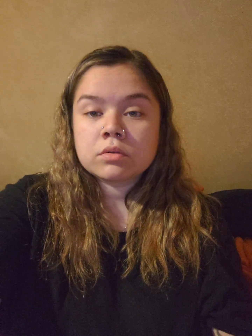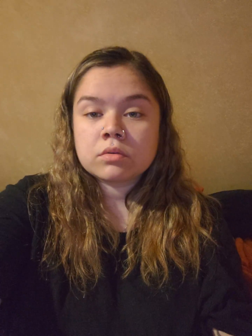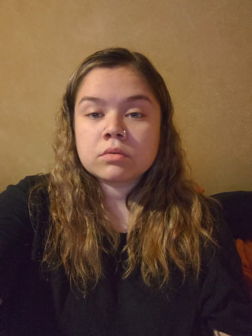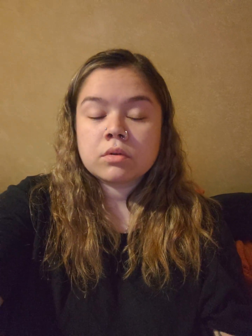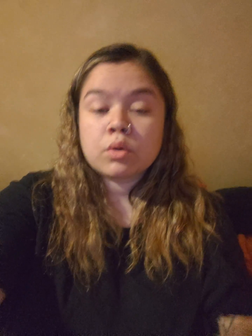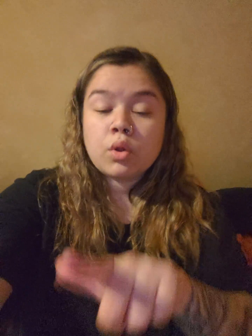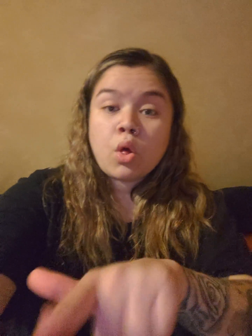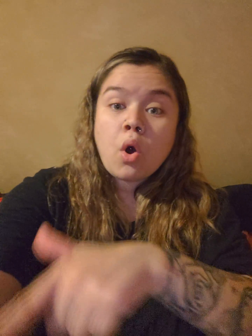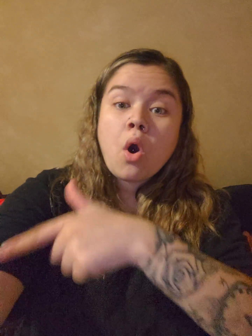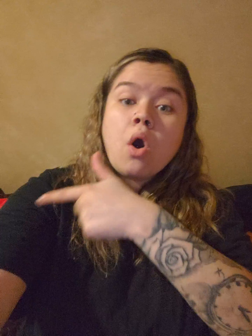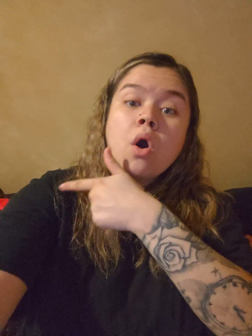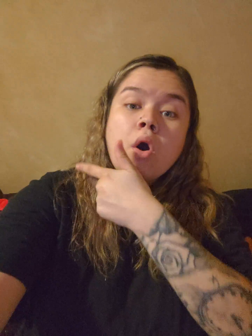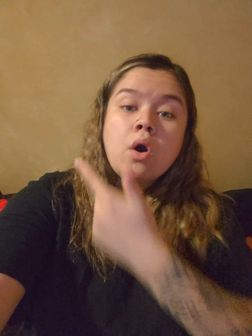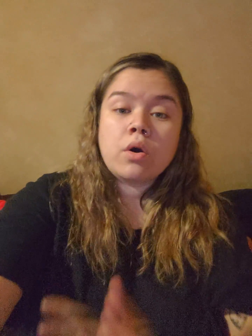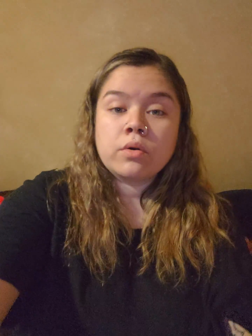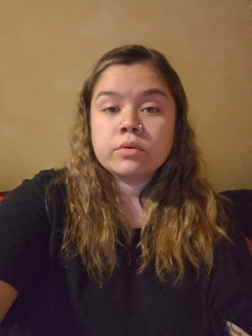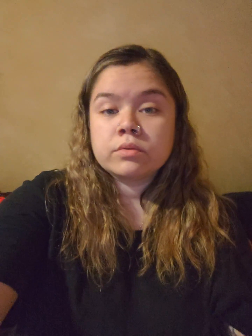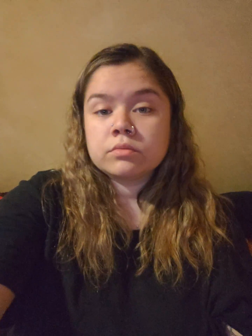long